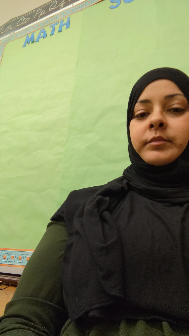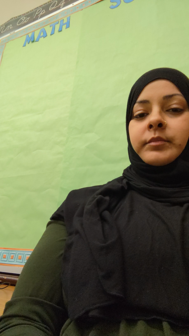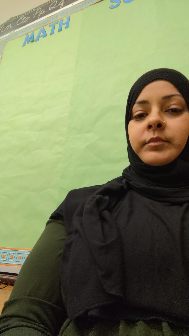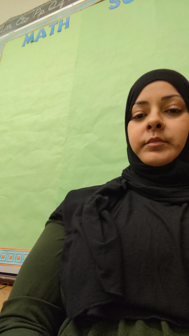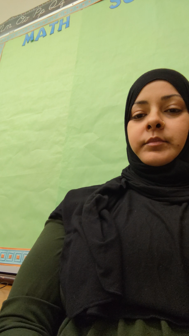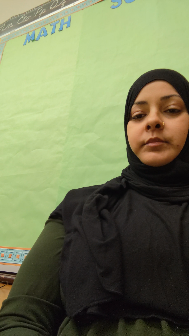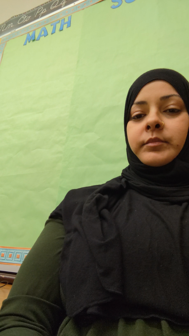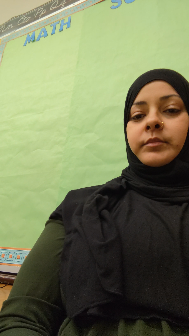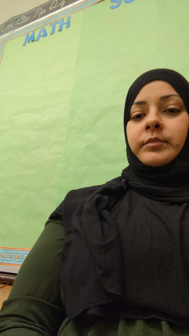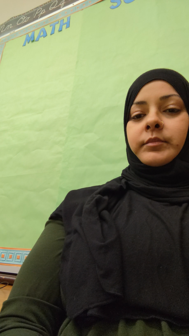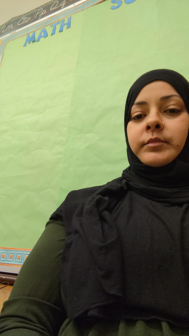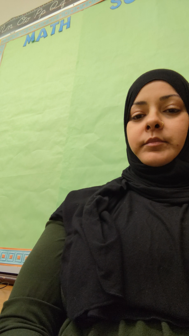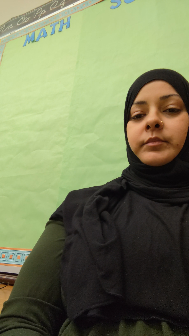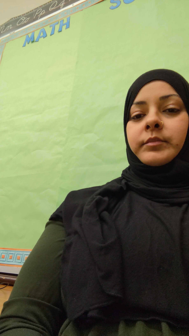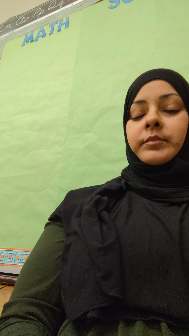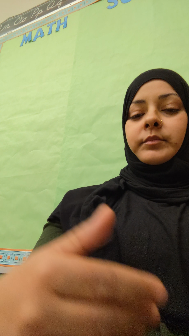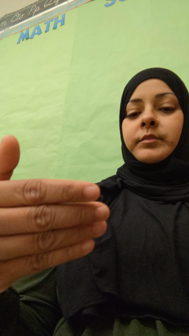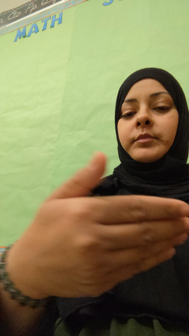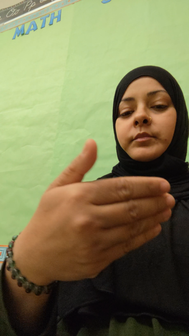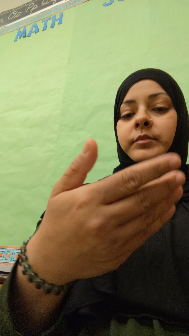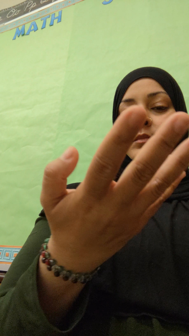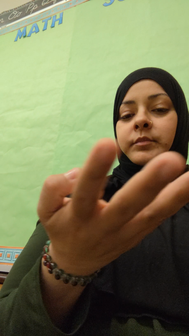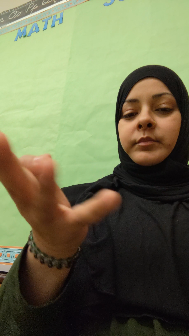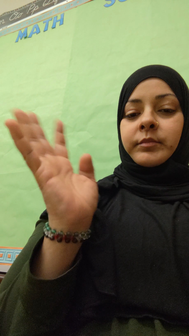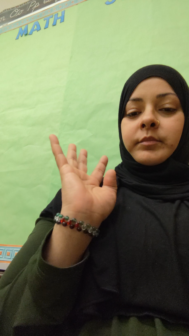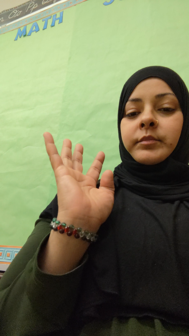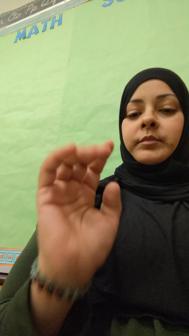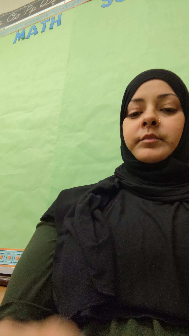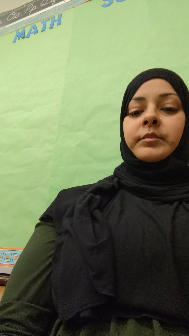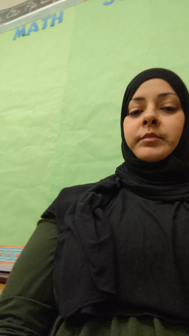crib